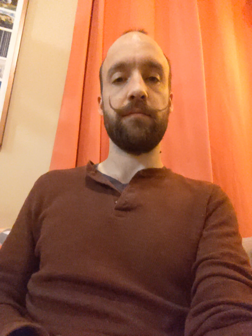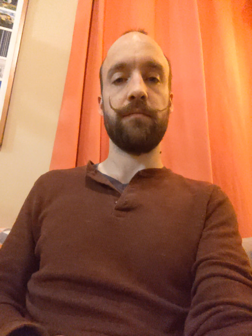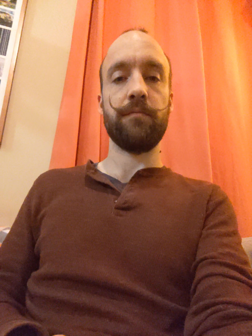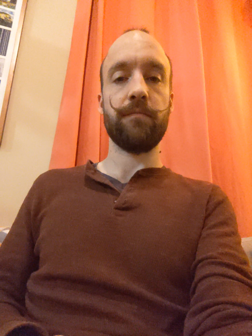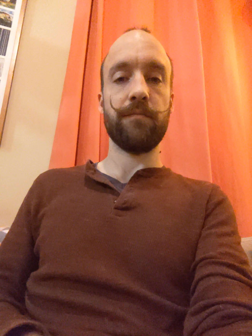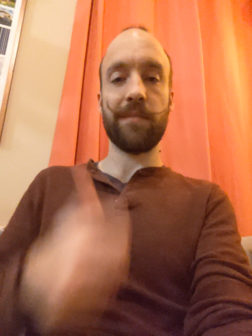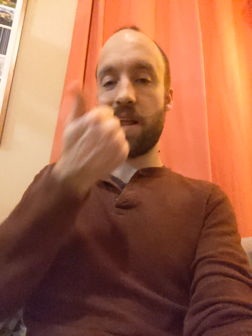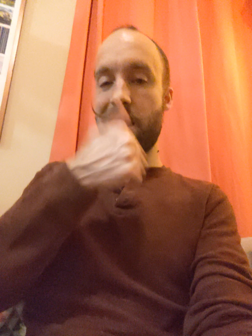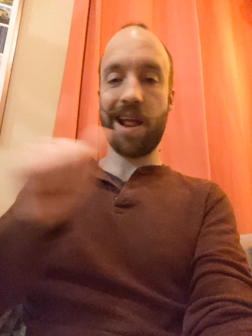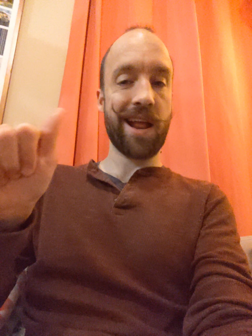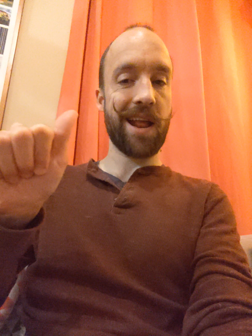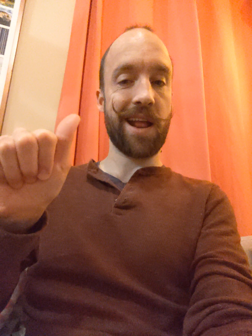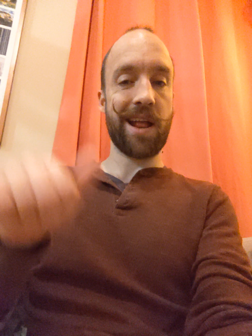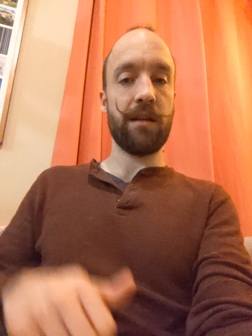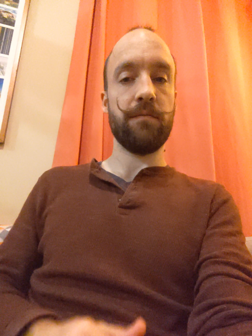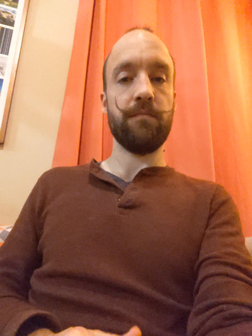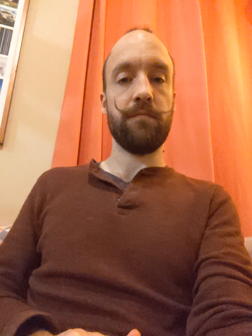any